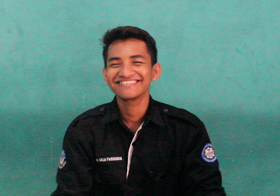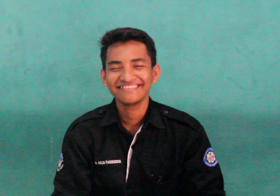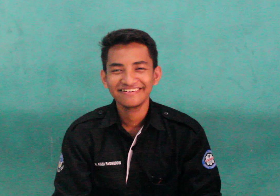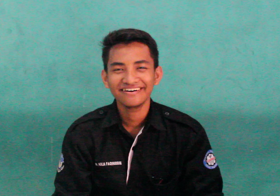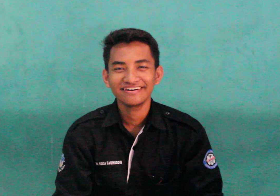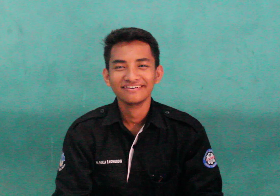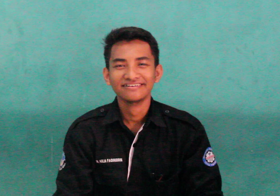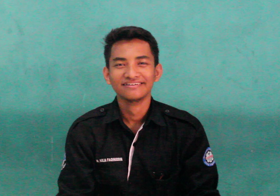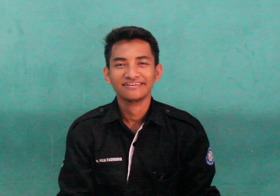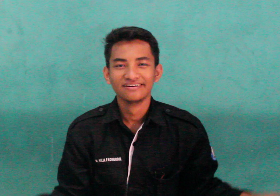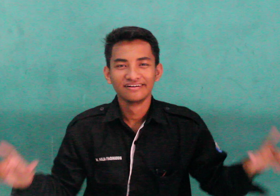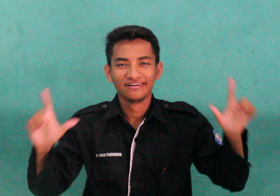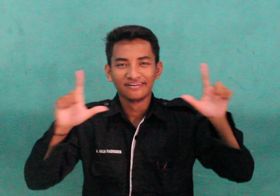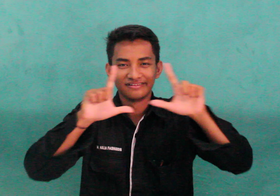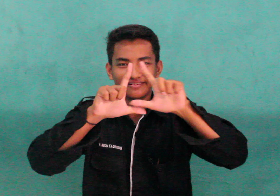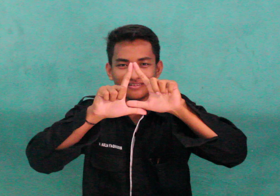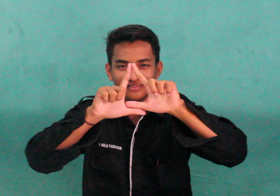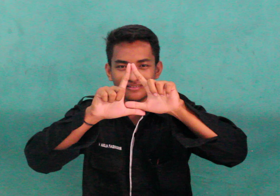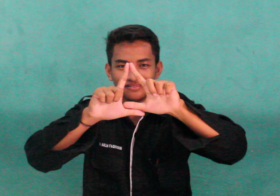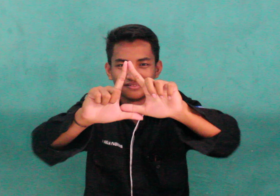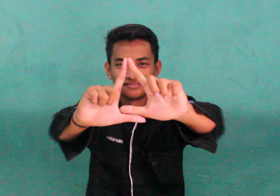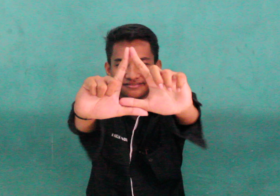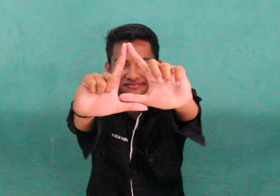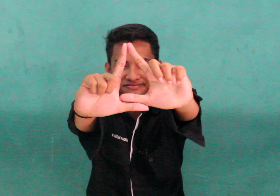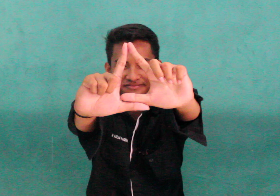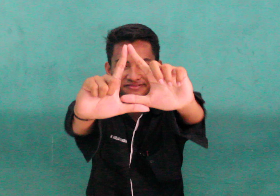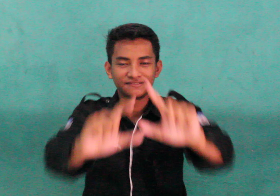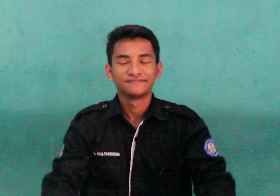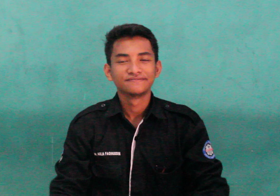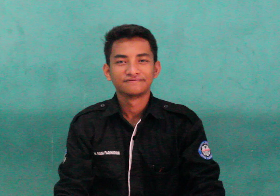A